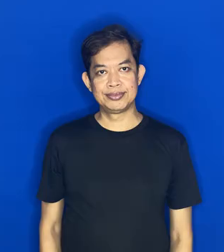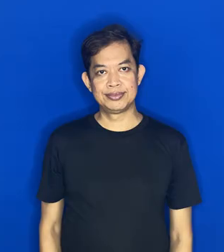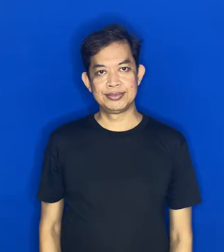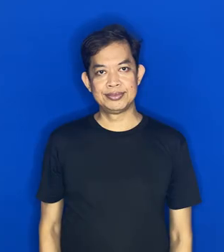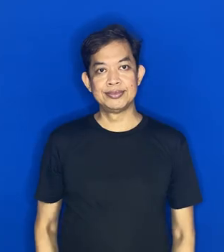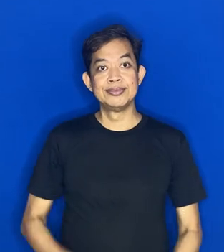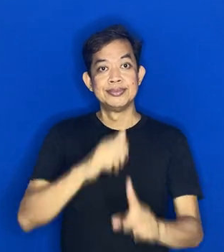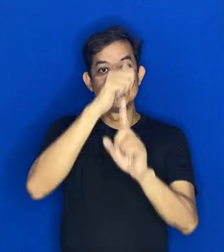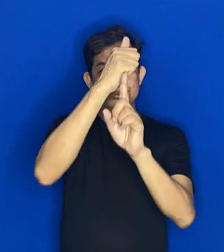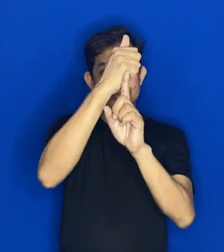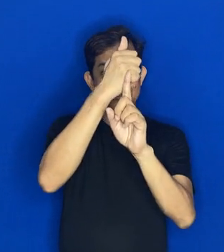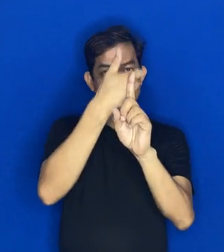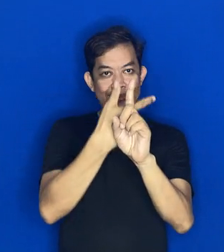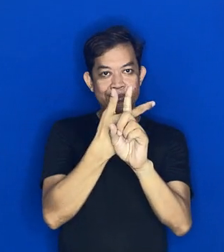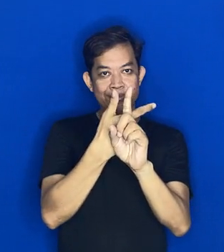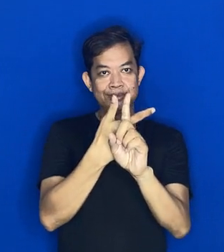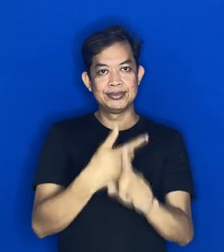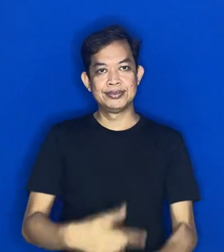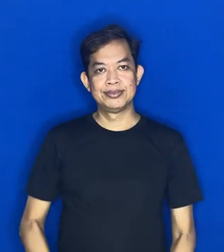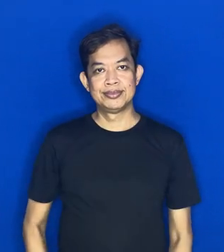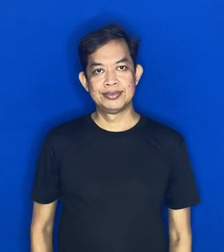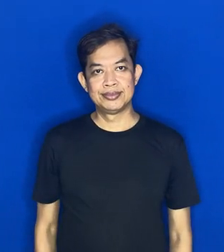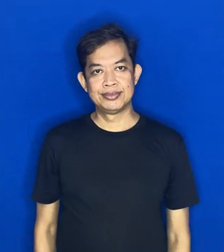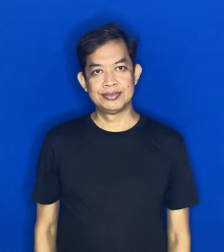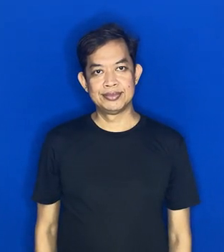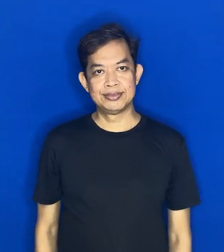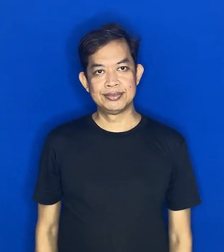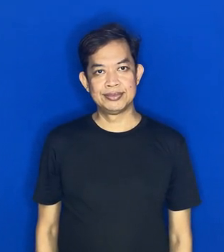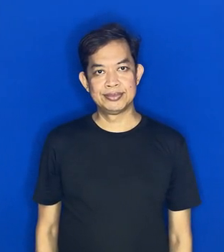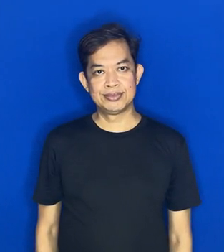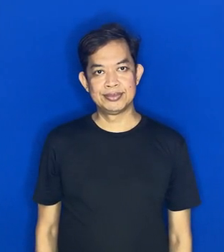august